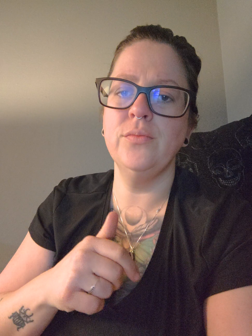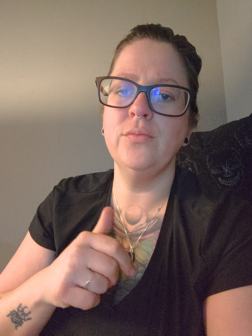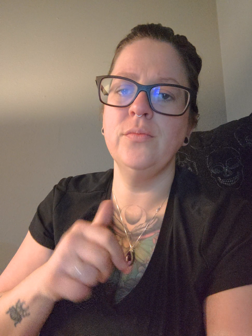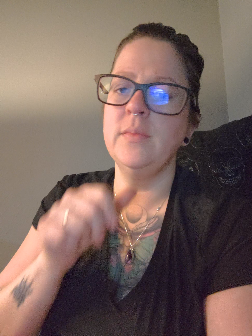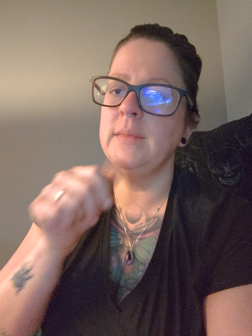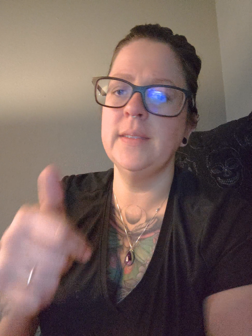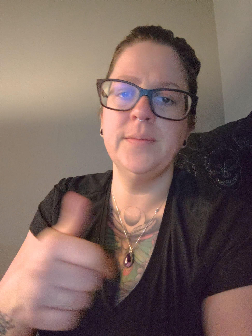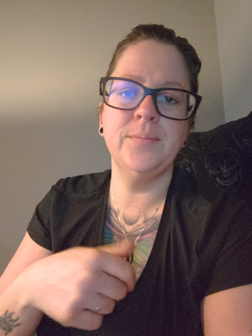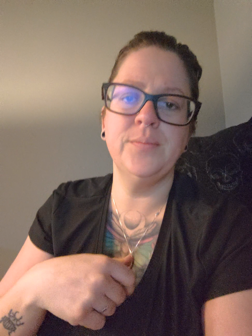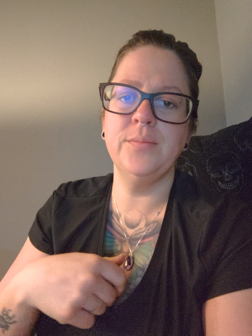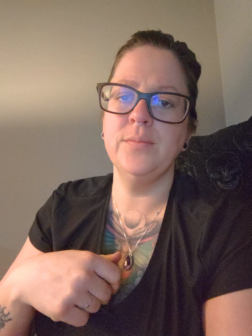not